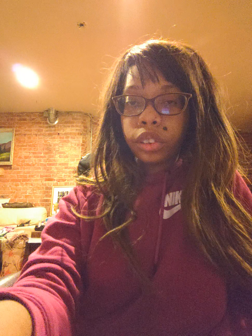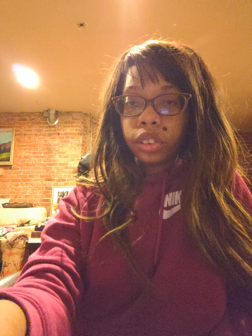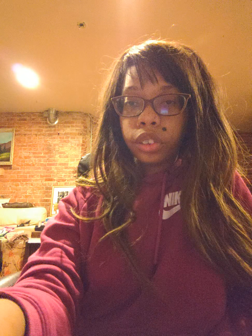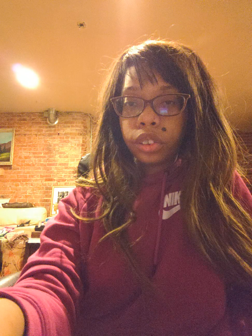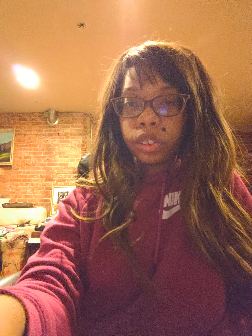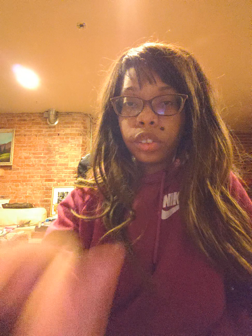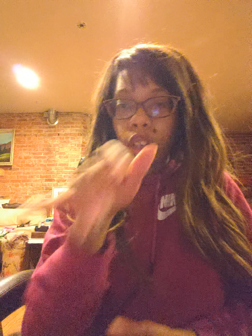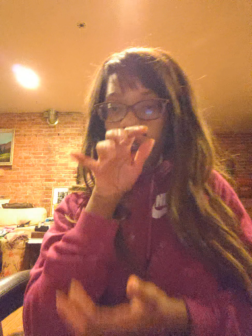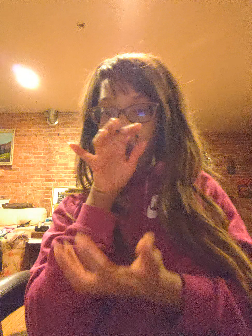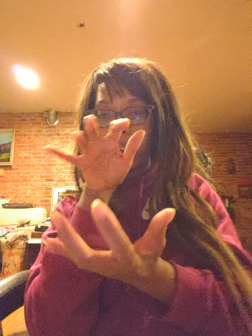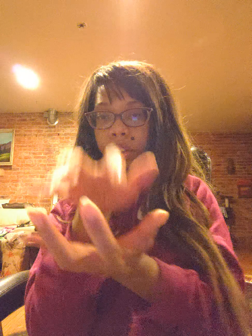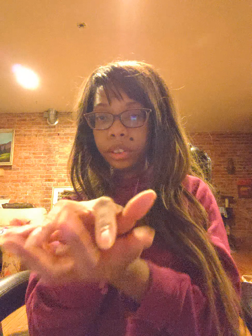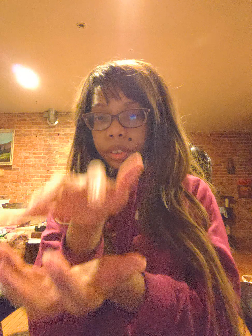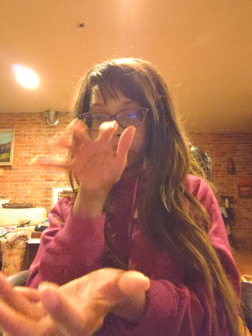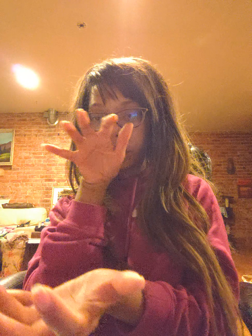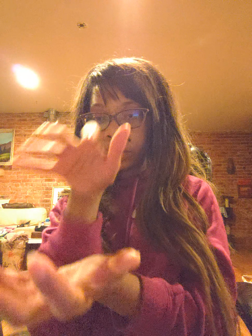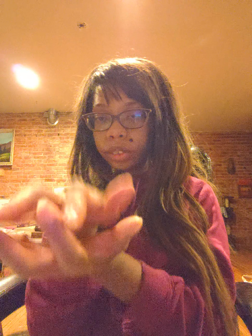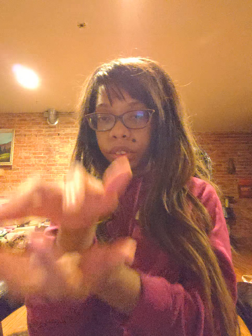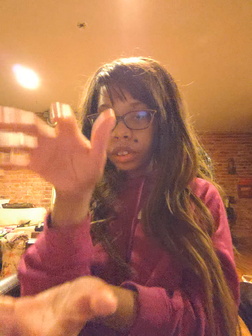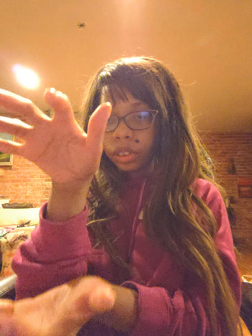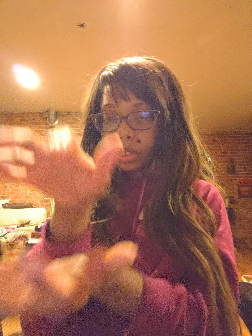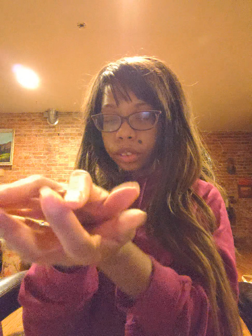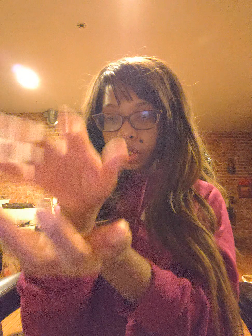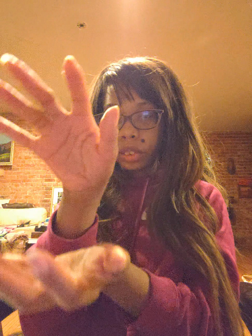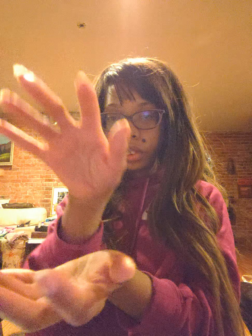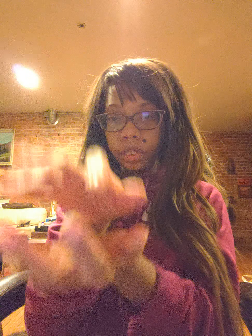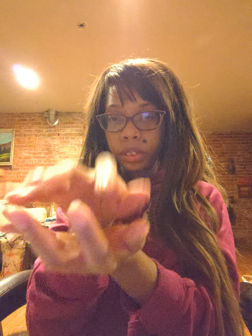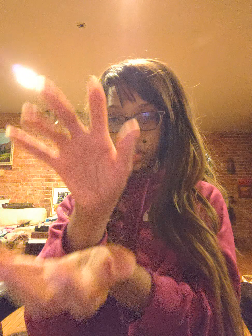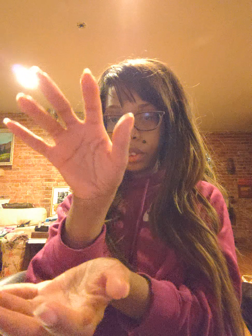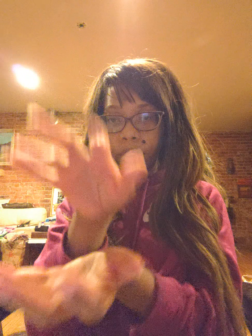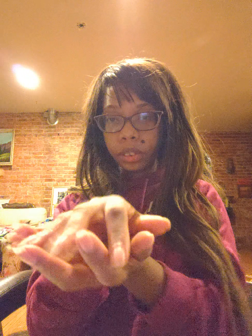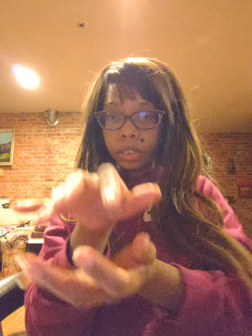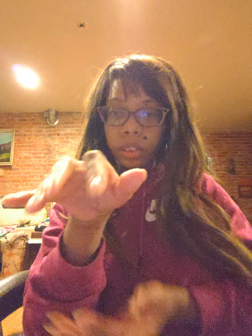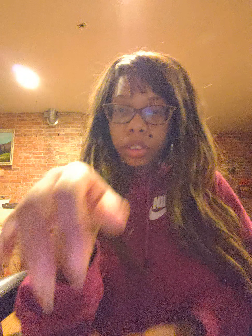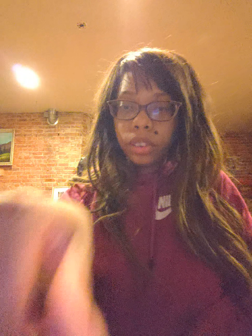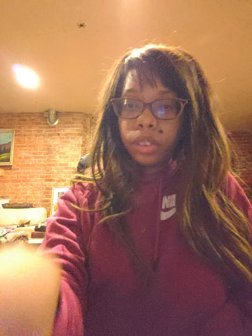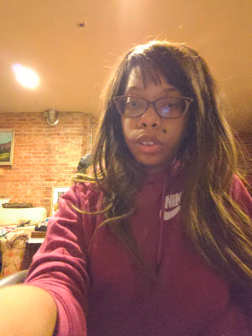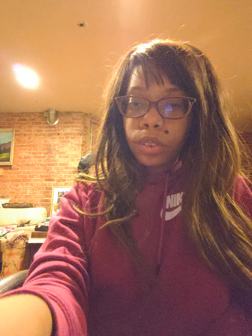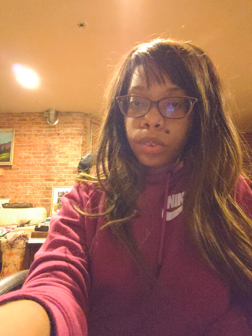alligator